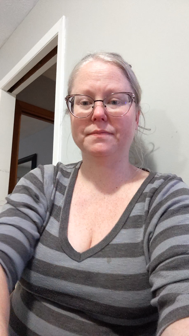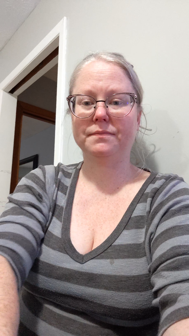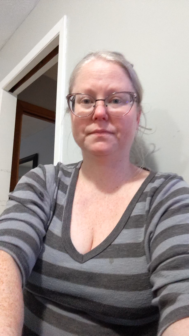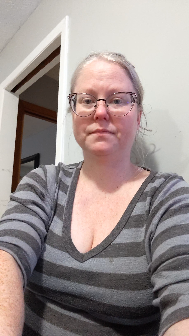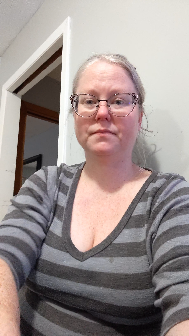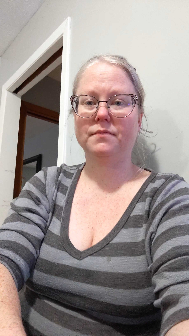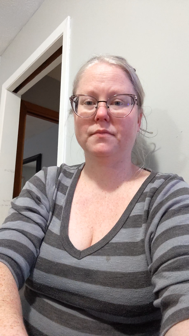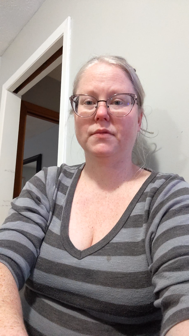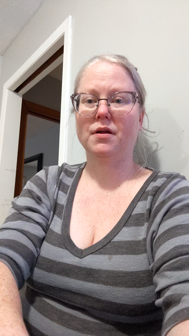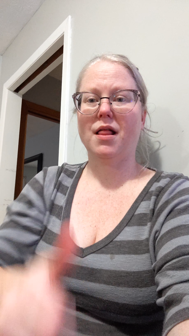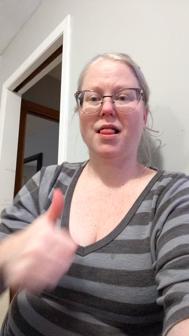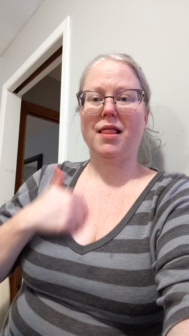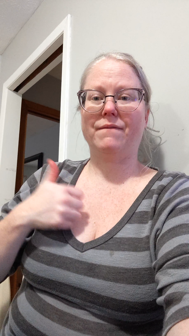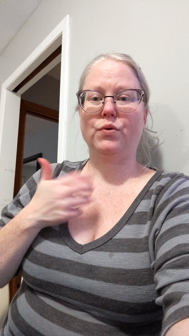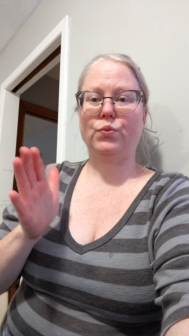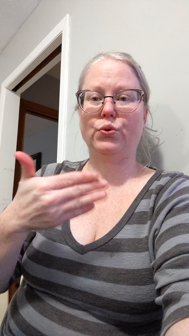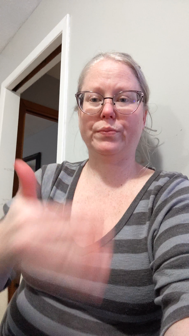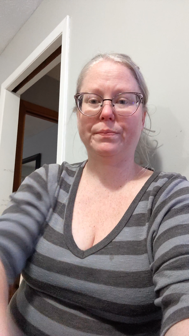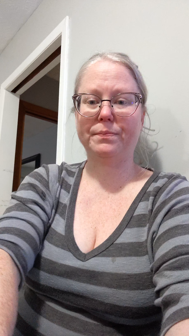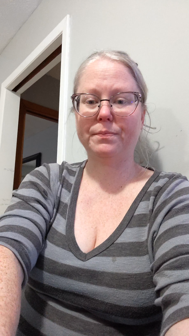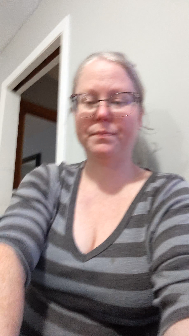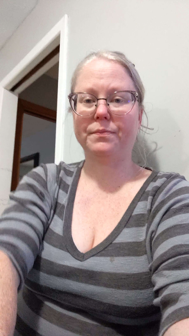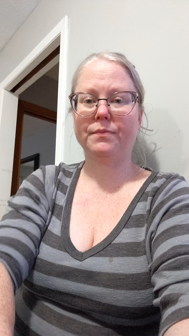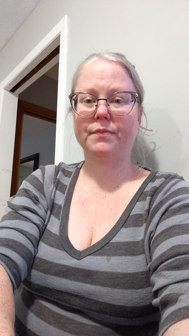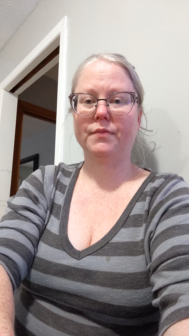living room